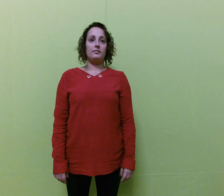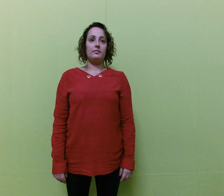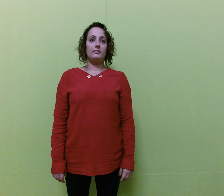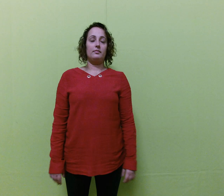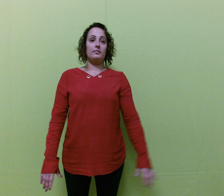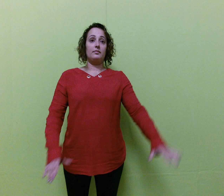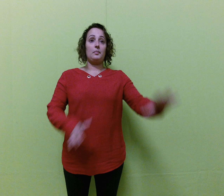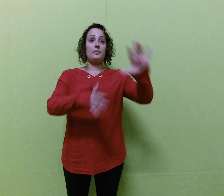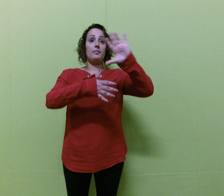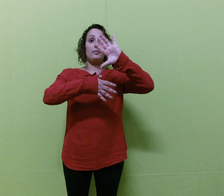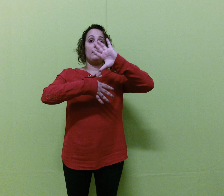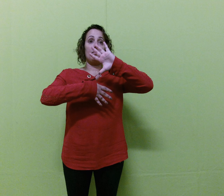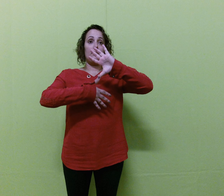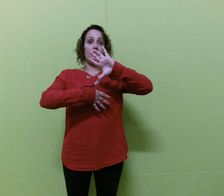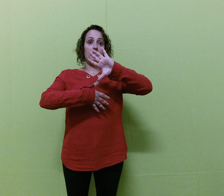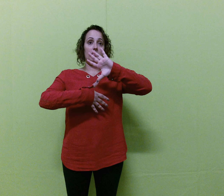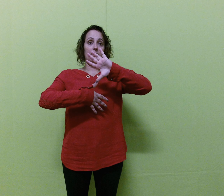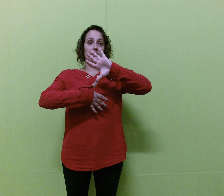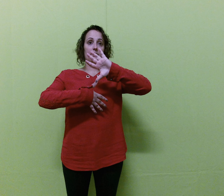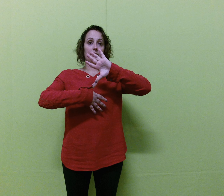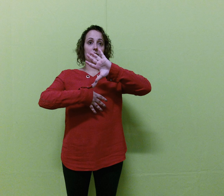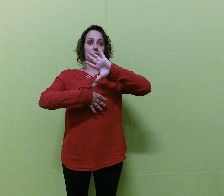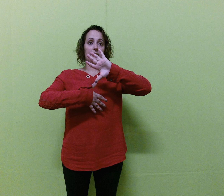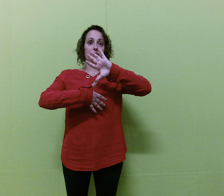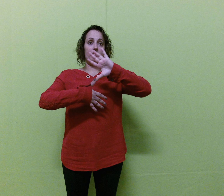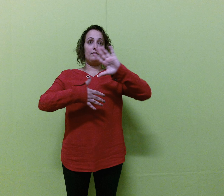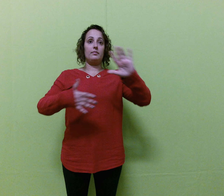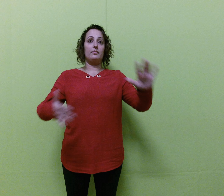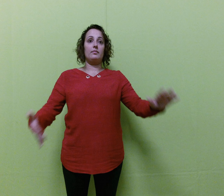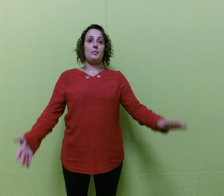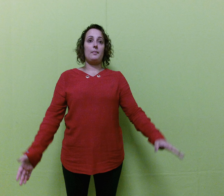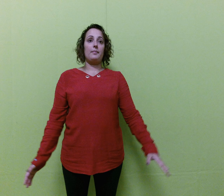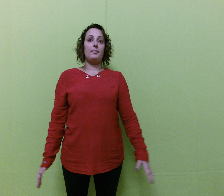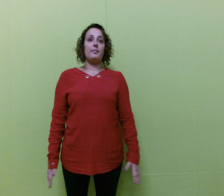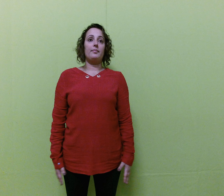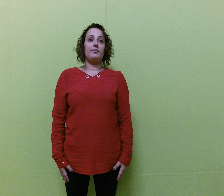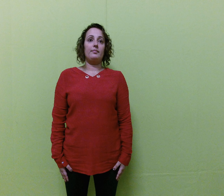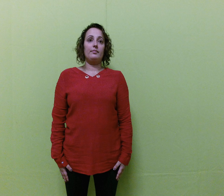América